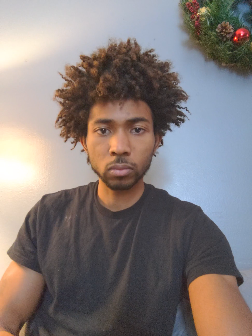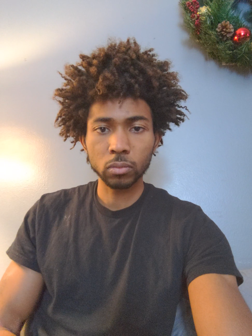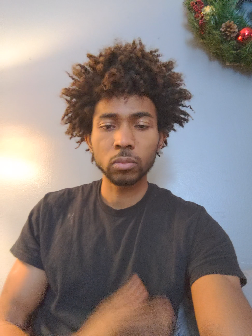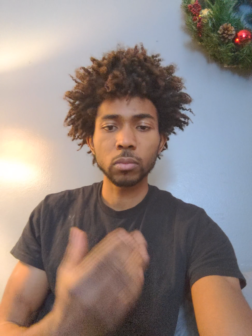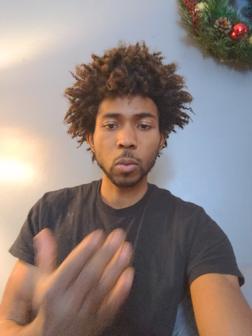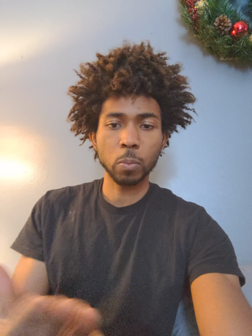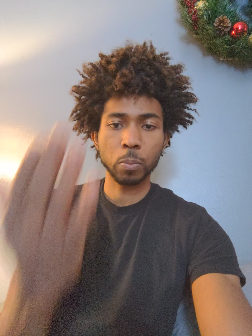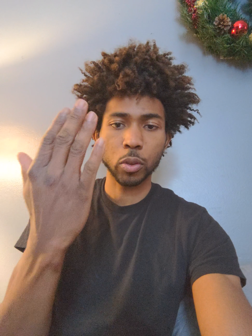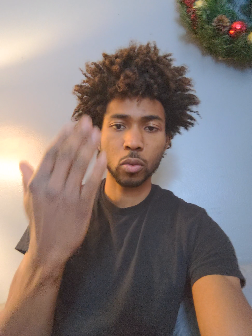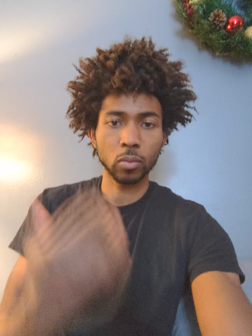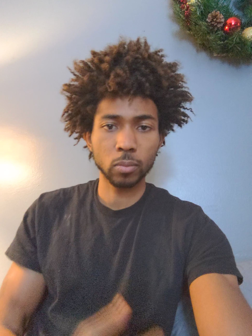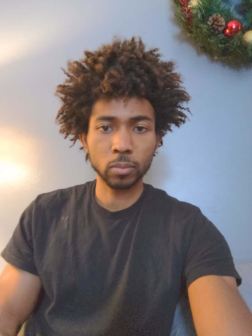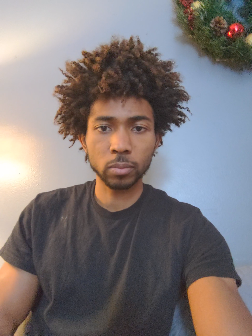morning